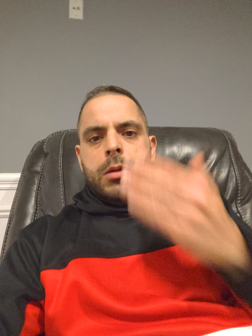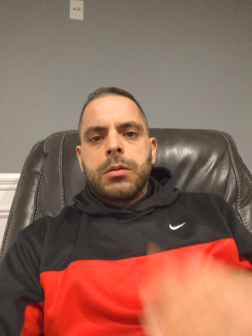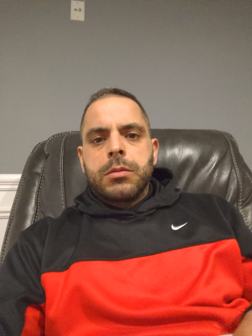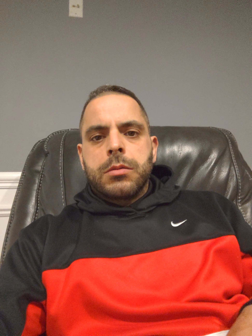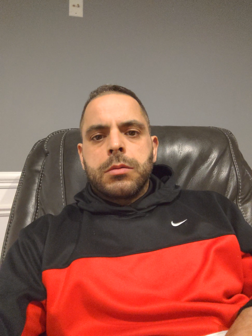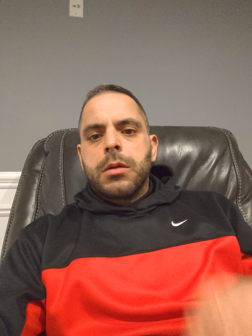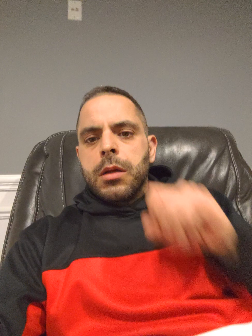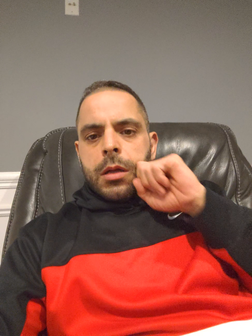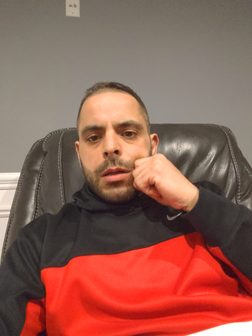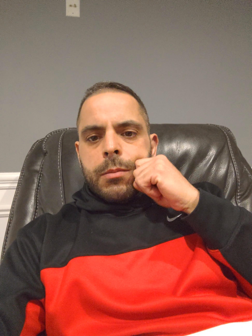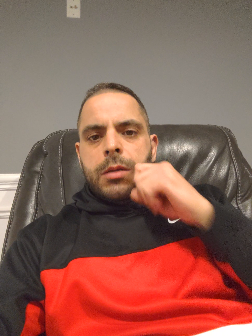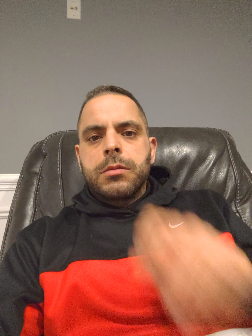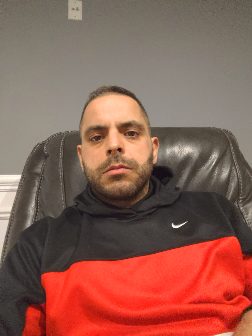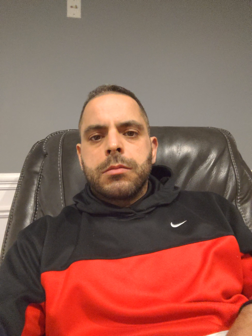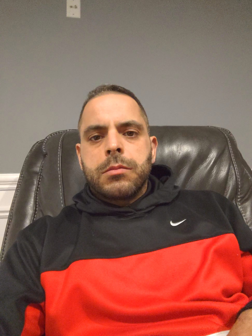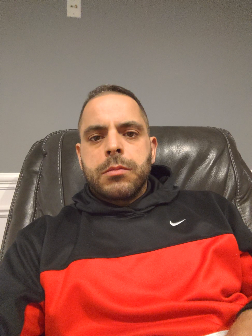apple